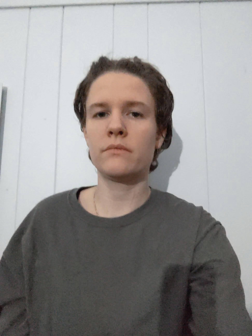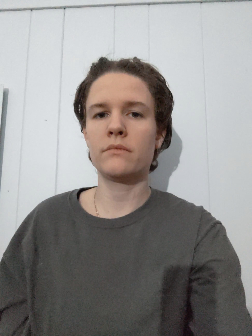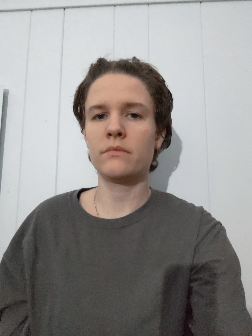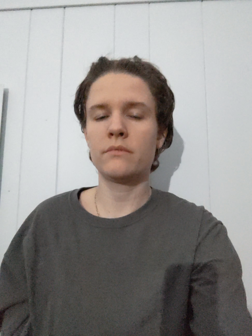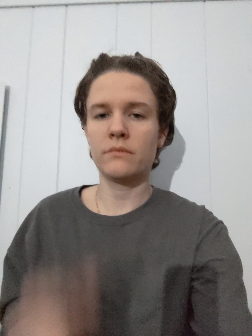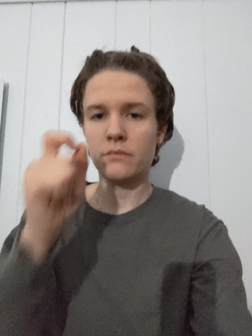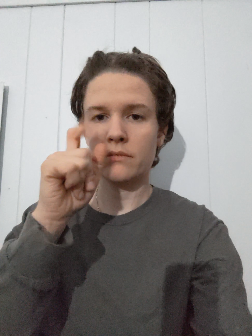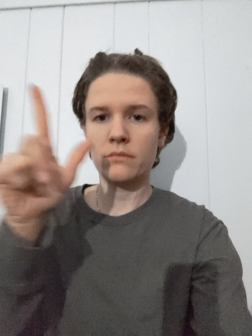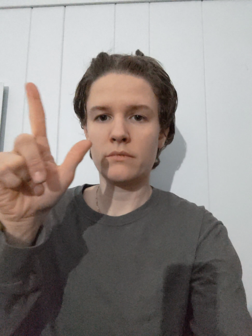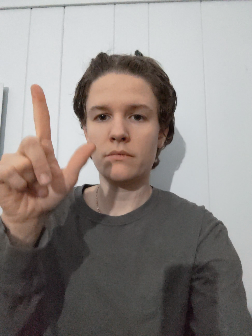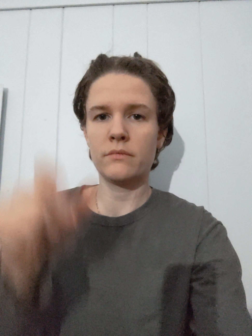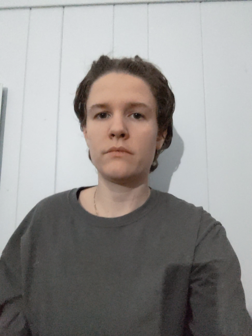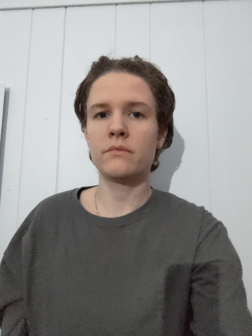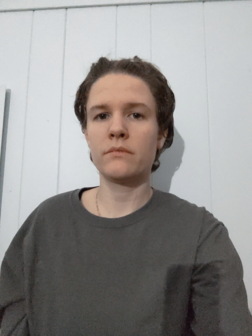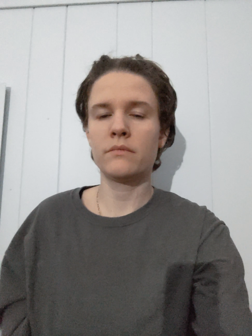awake